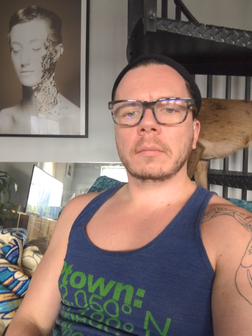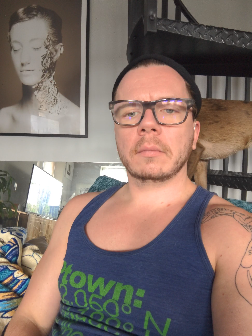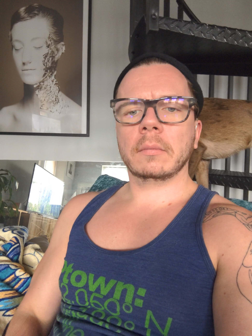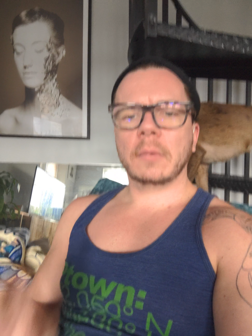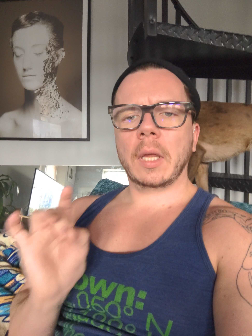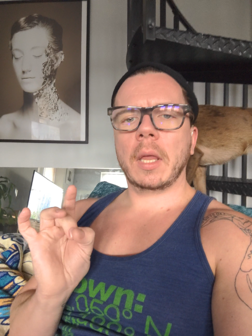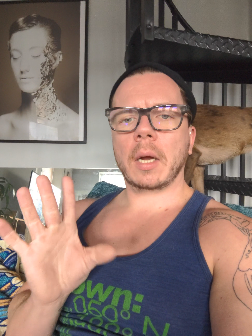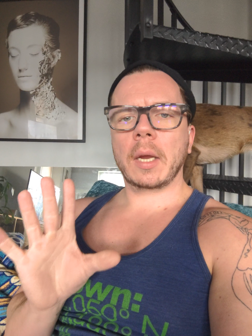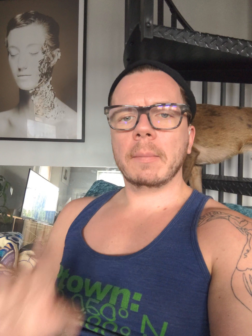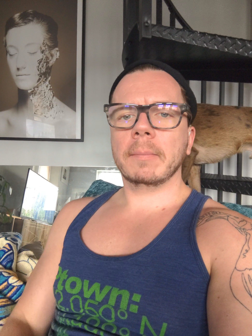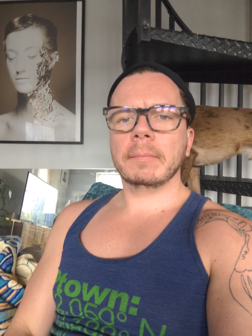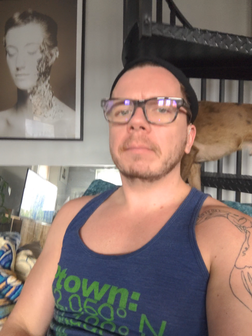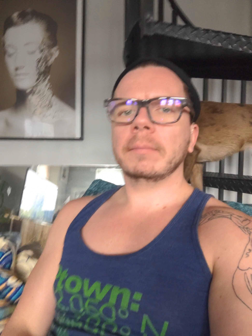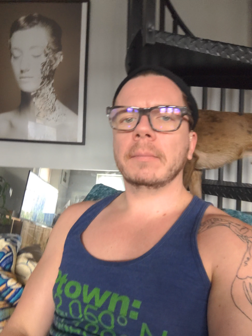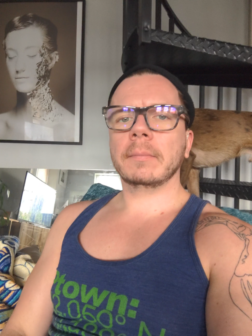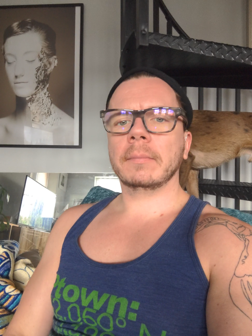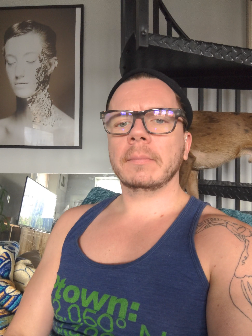yucky